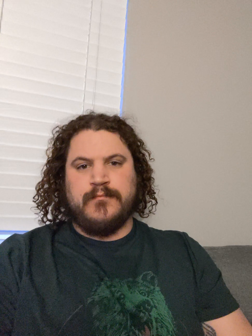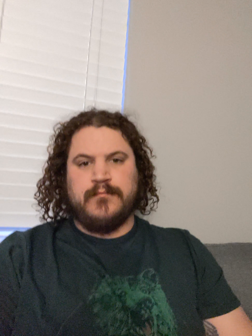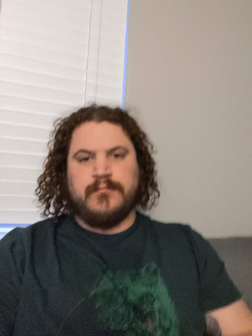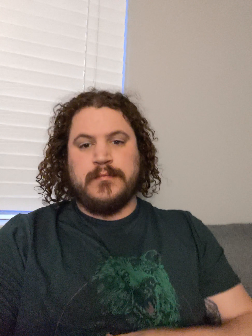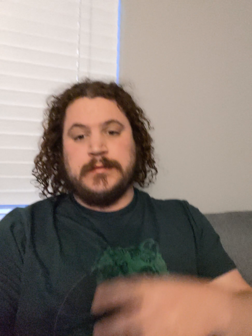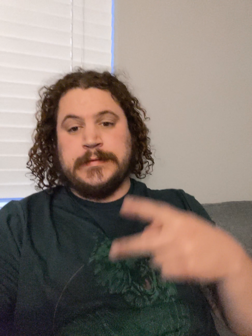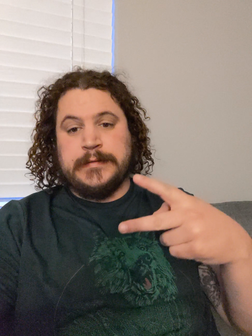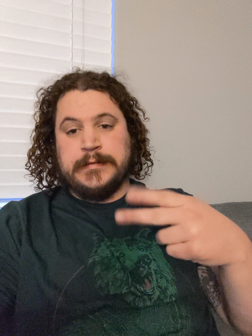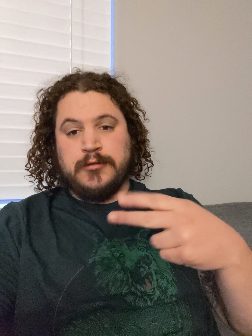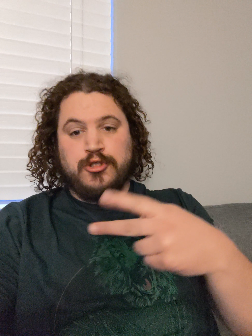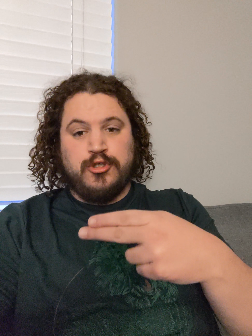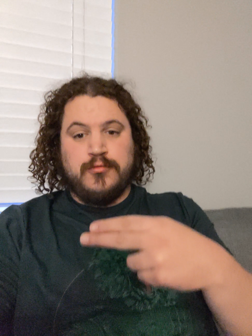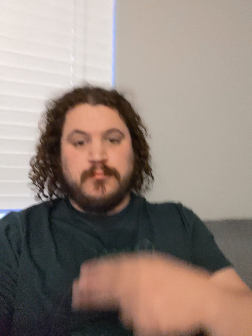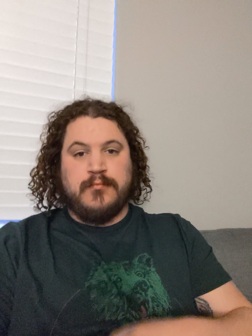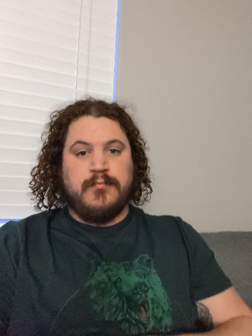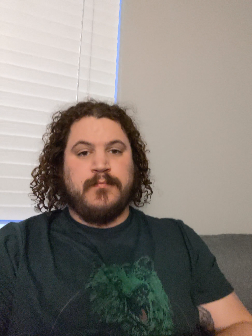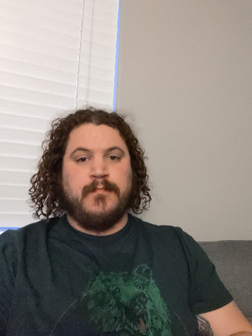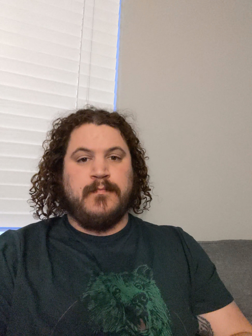scissors